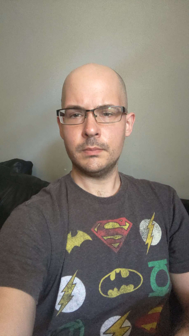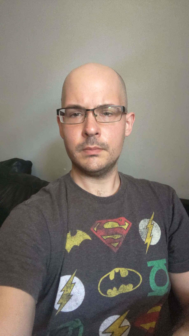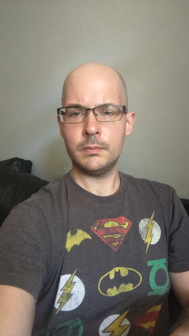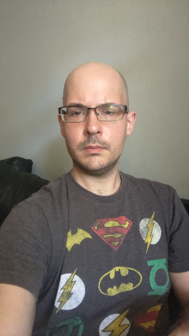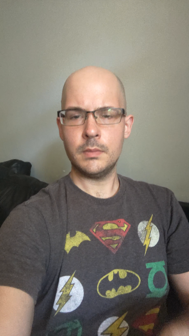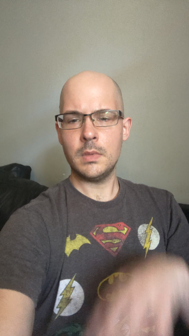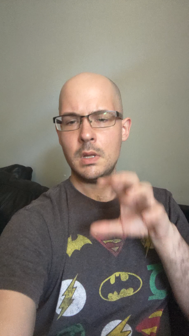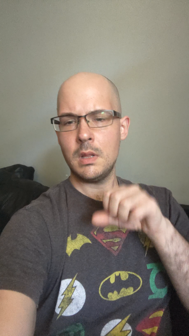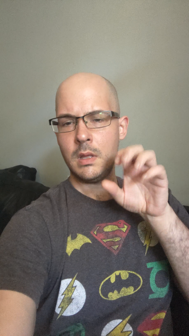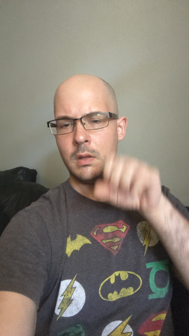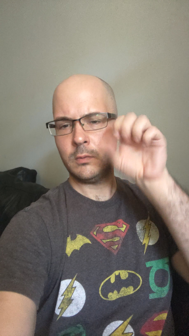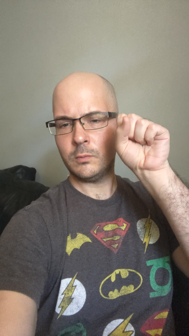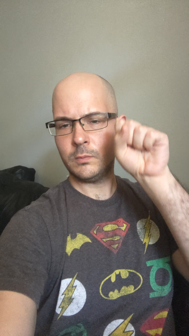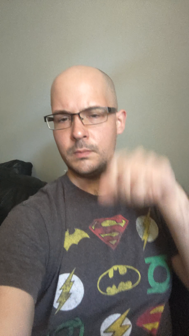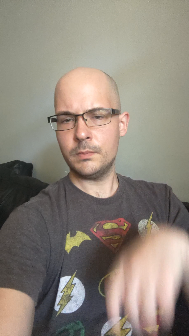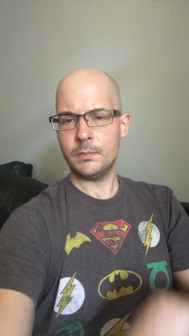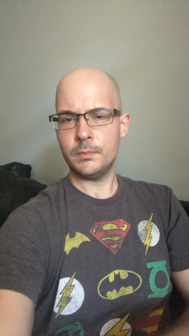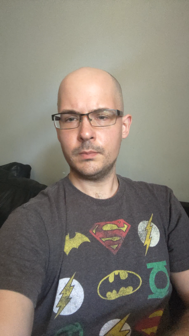ladder